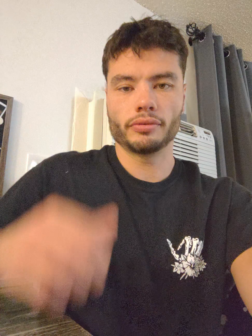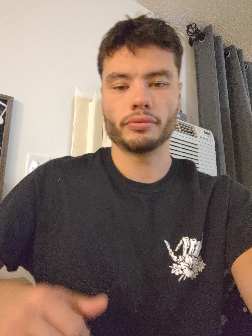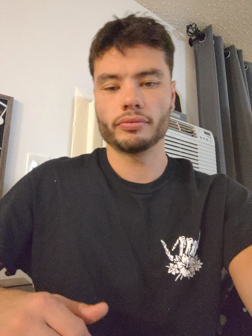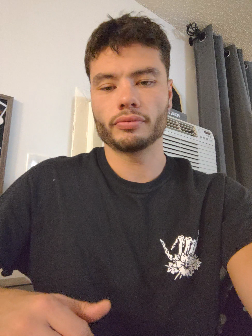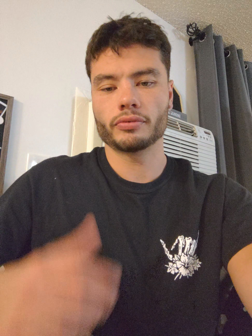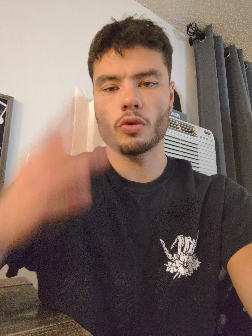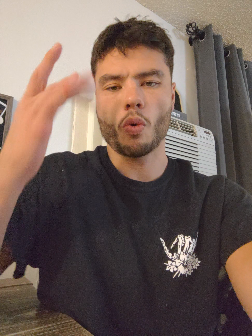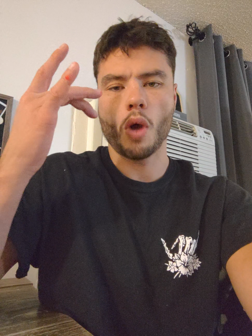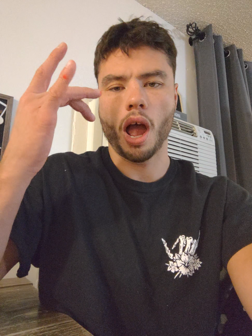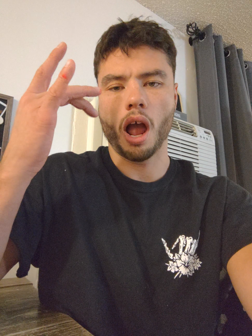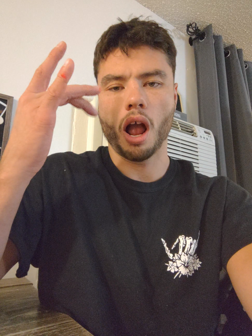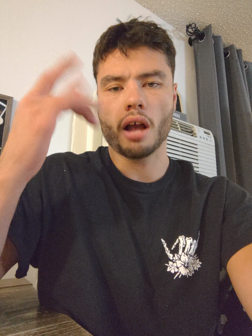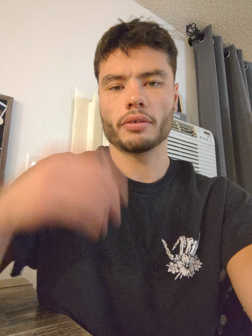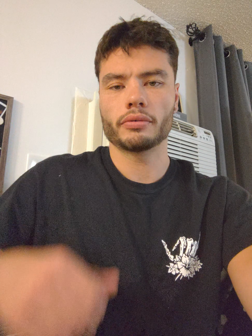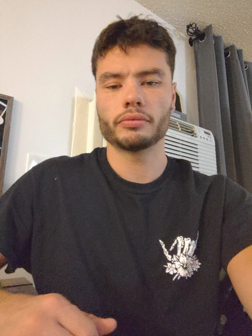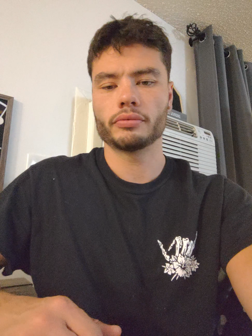why